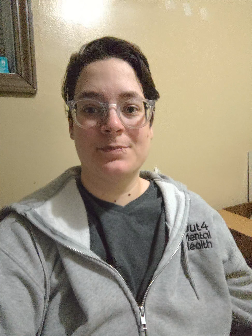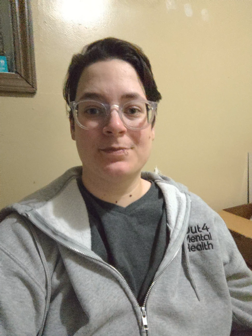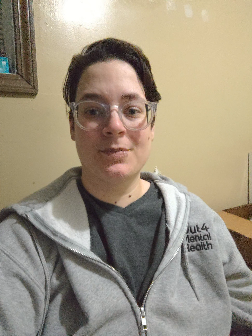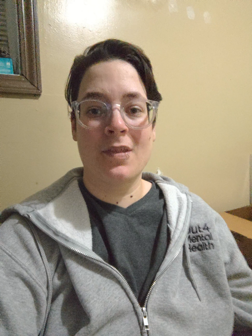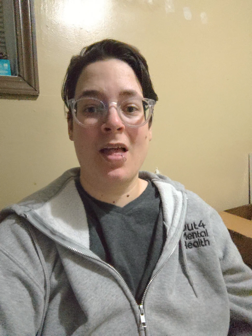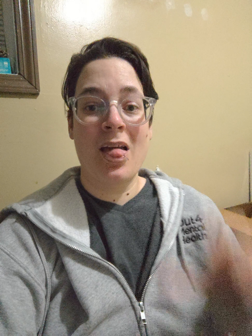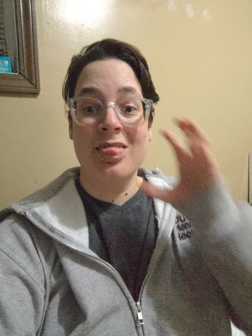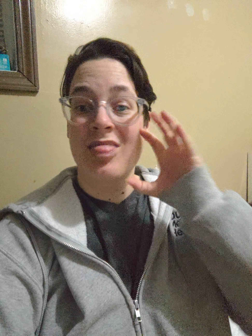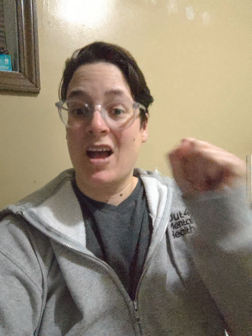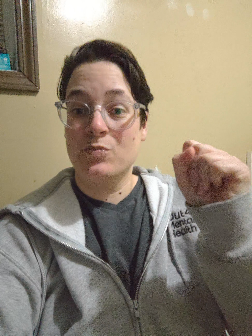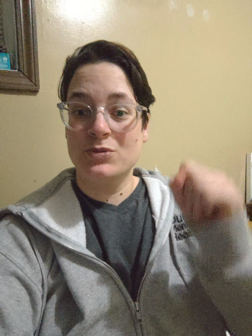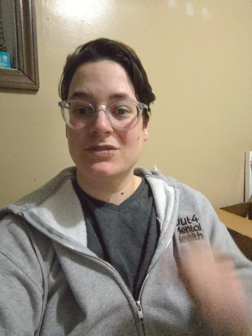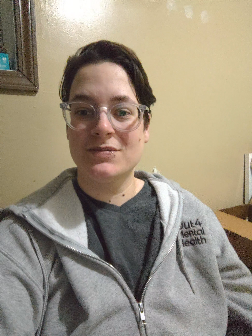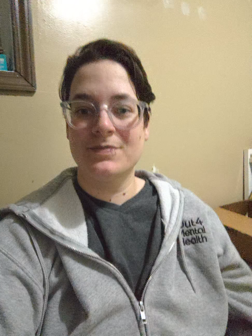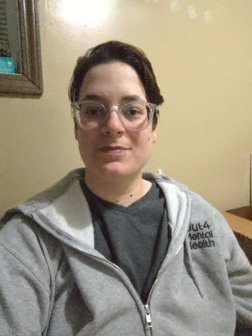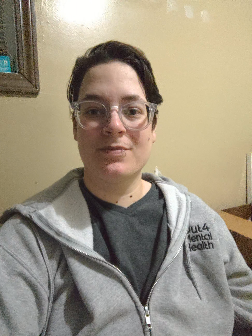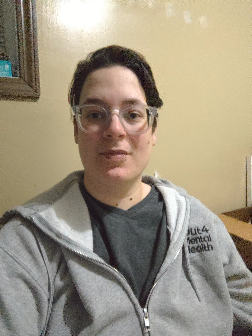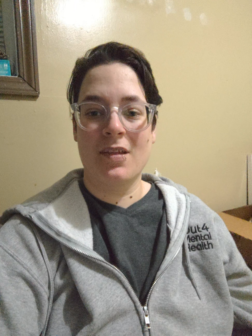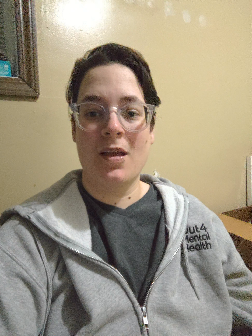loud